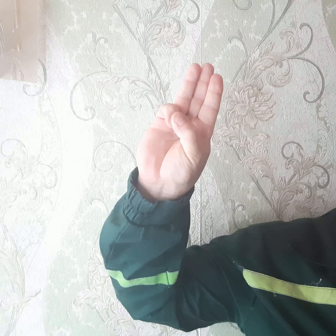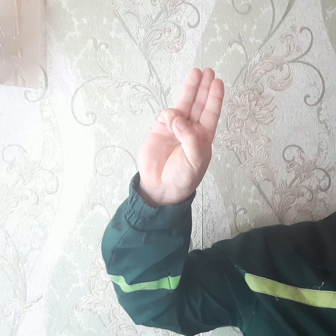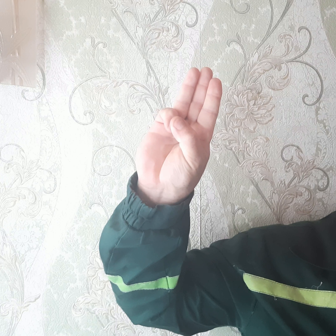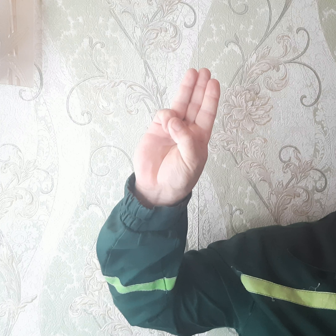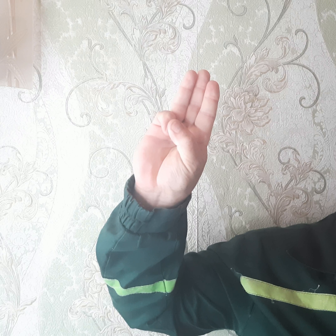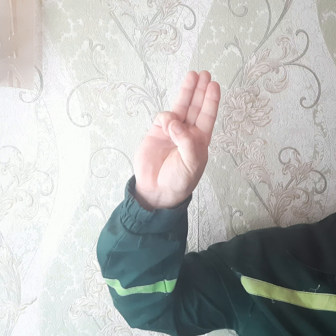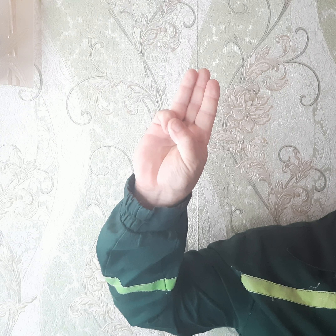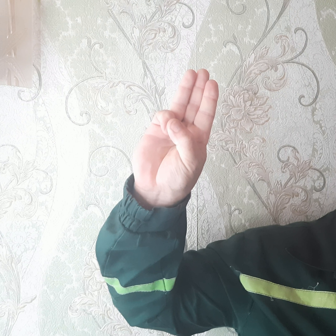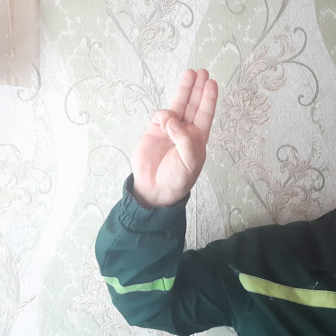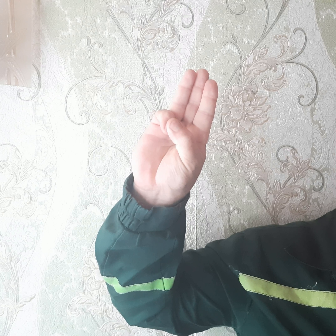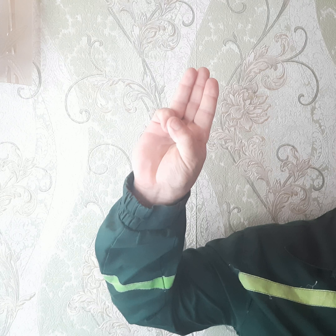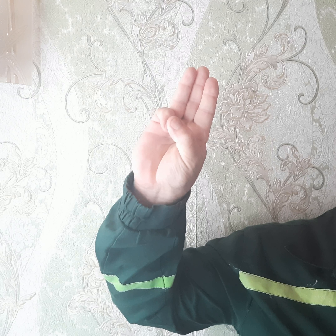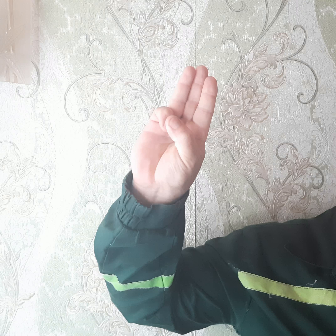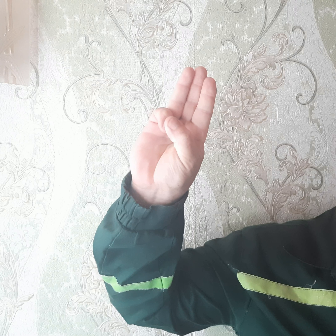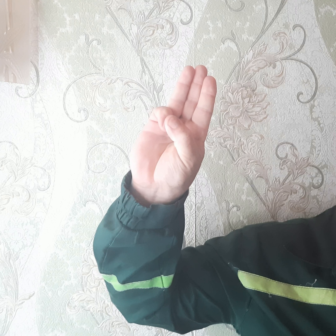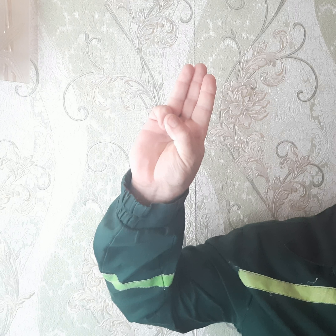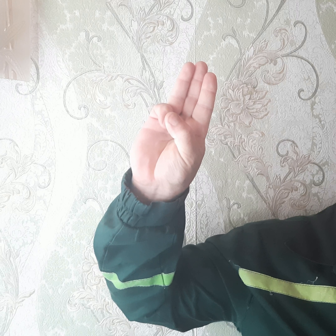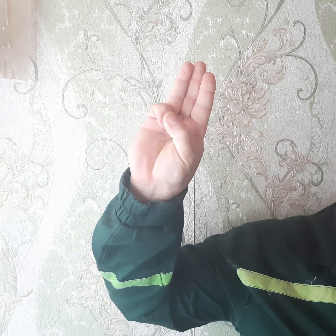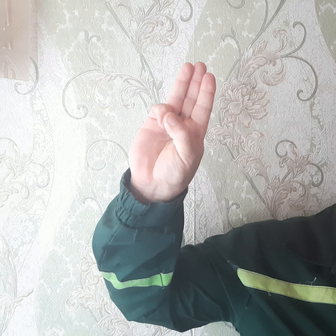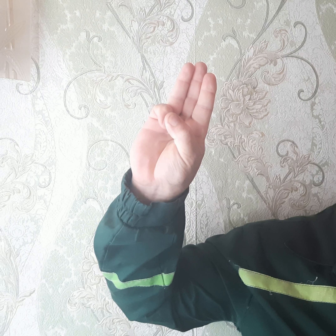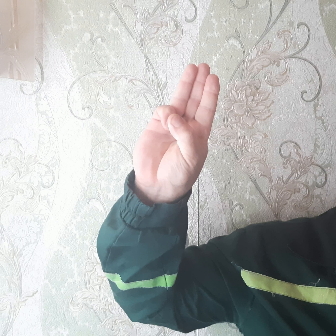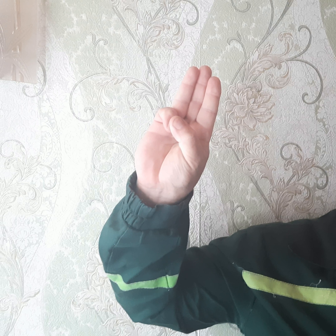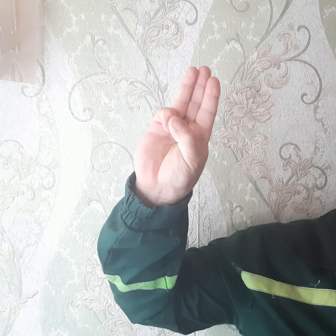Ш